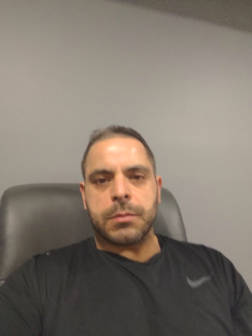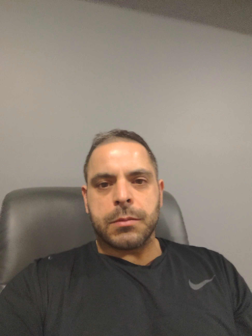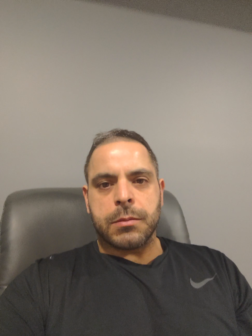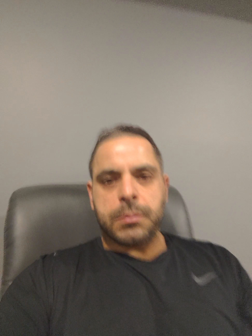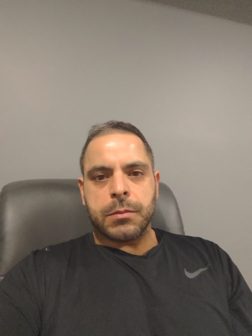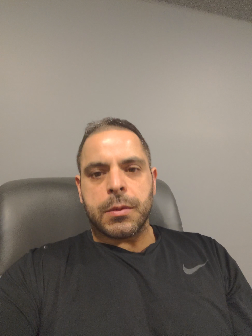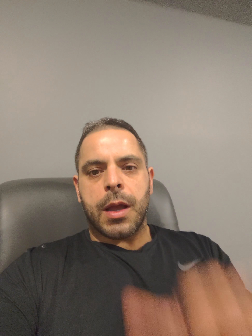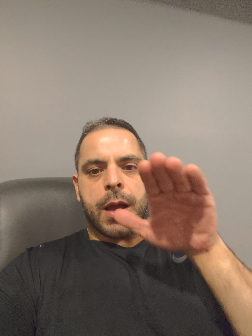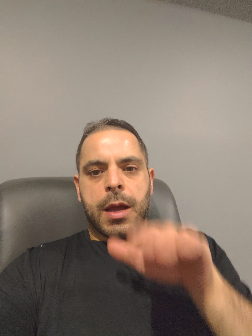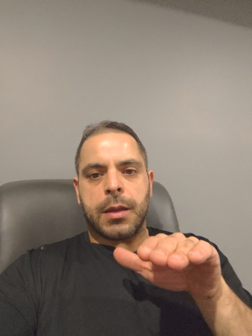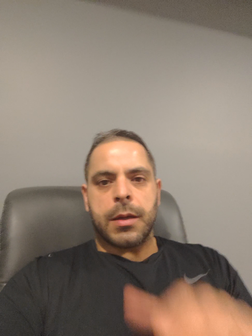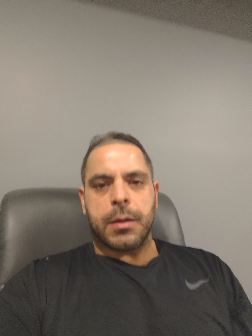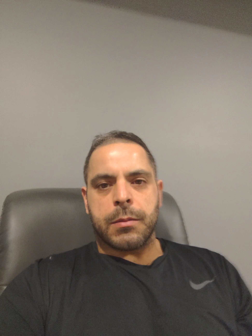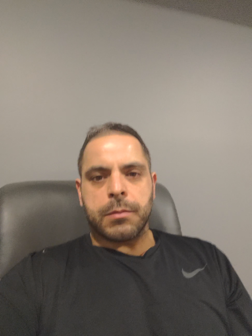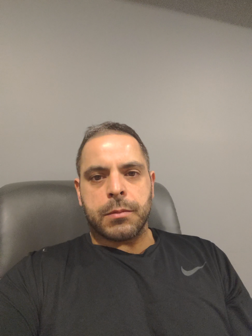on